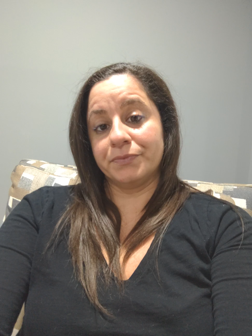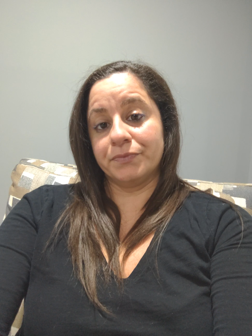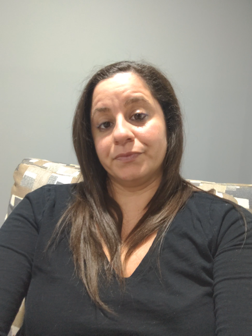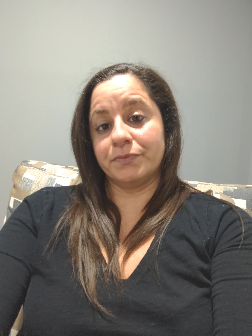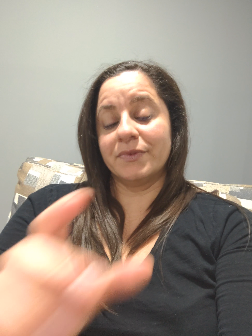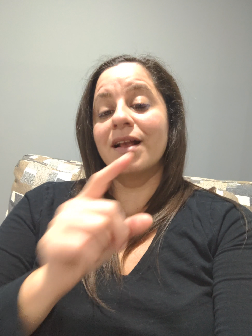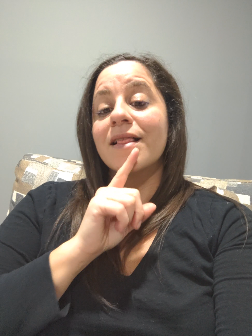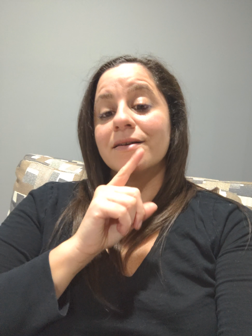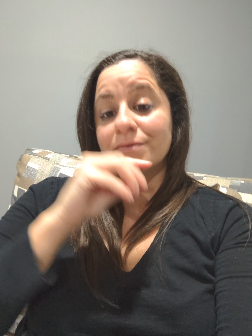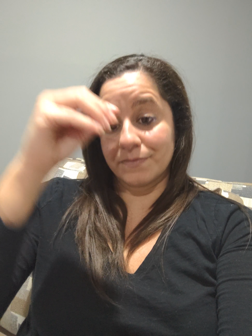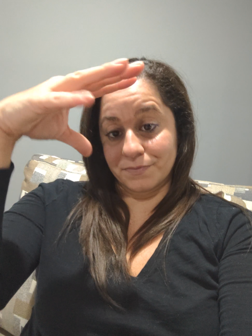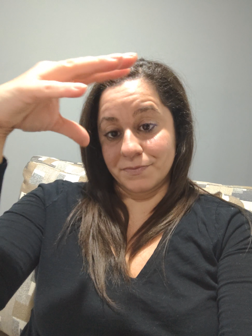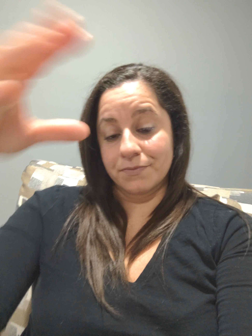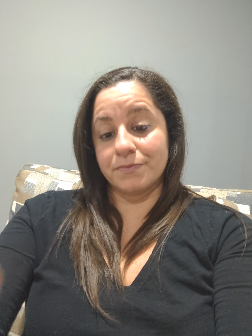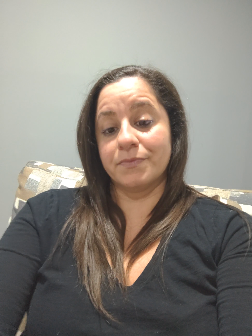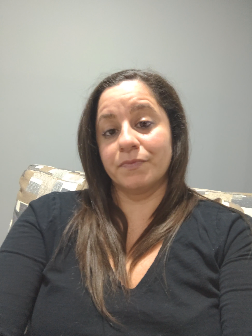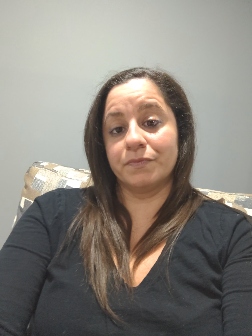lamp